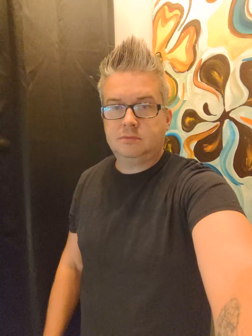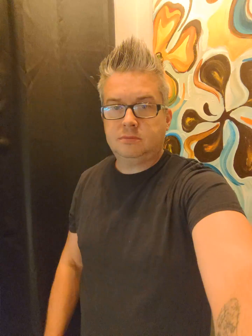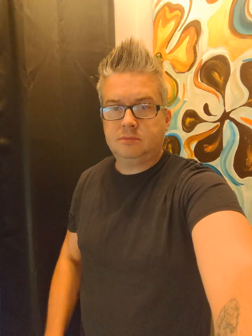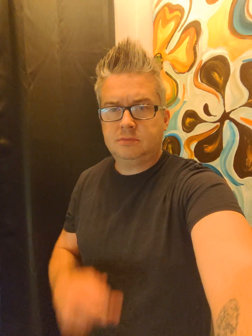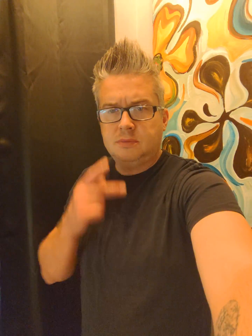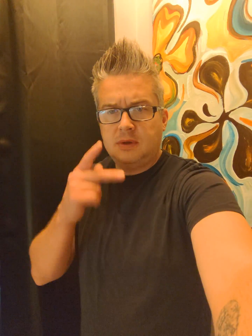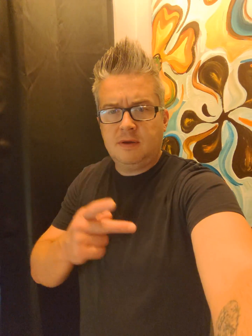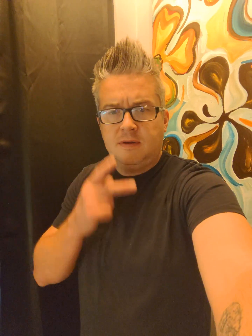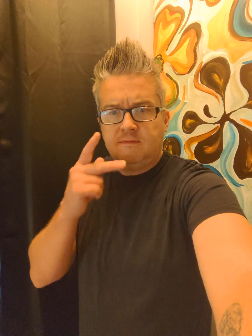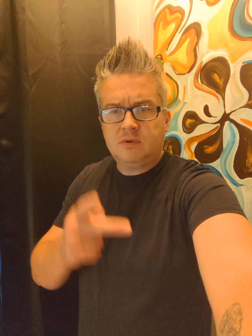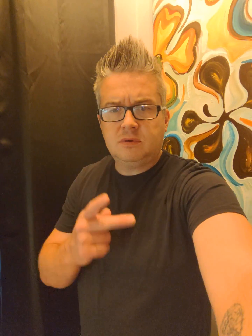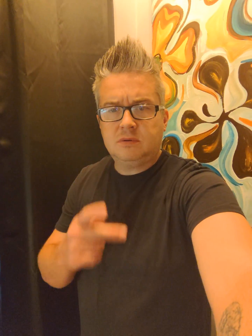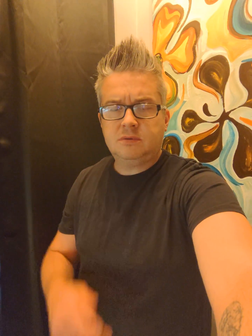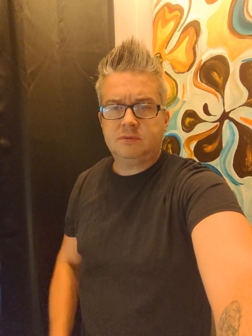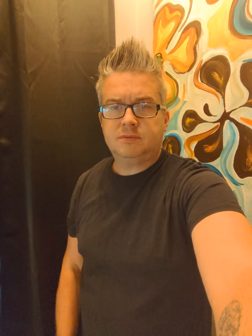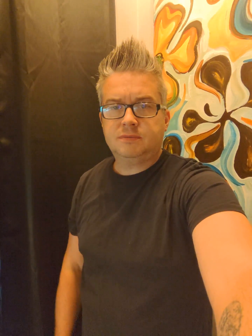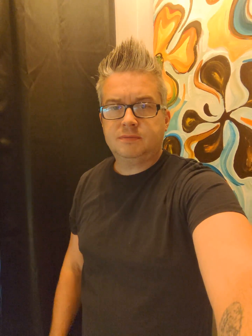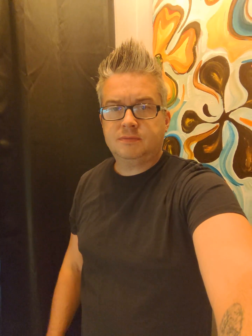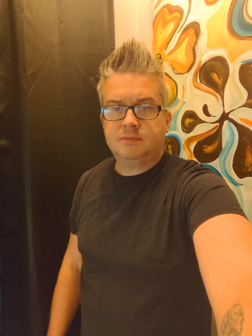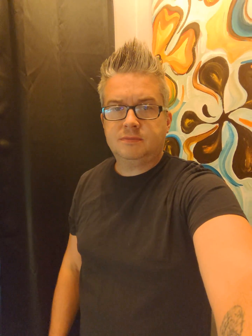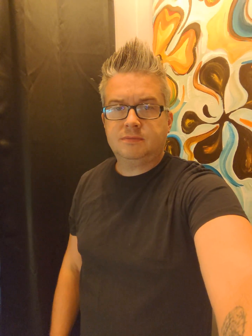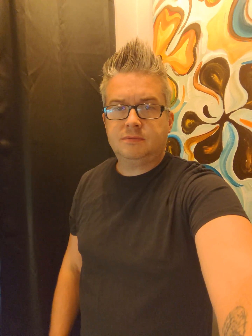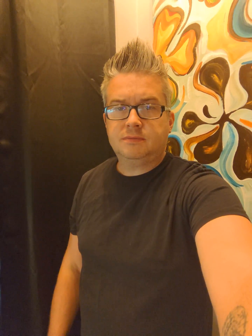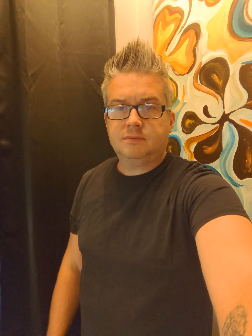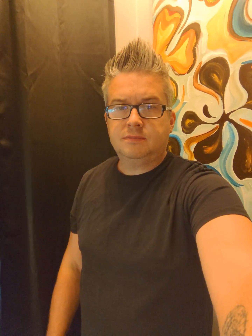careful